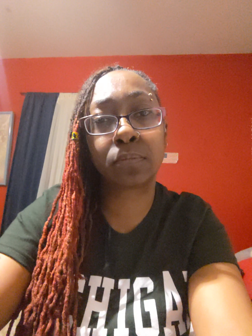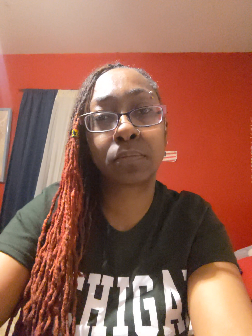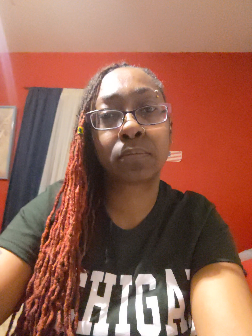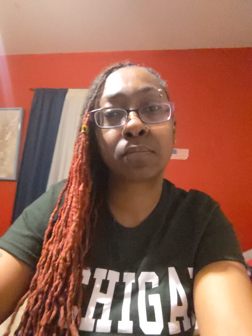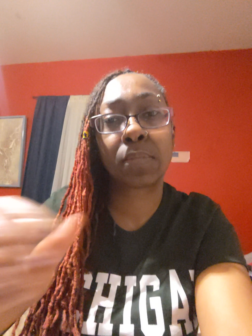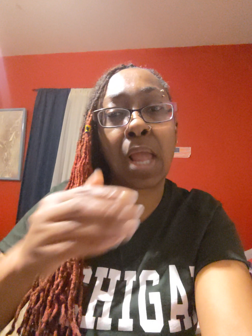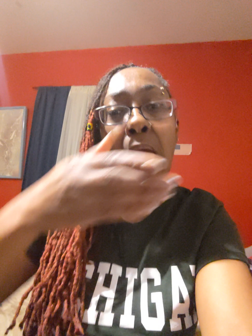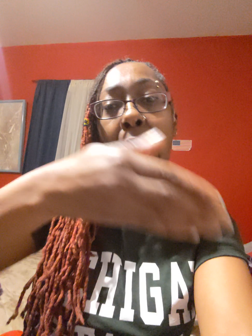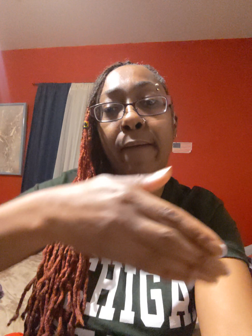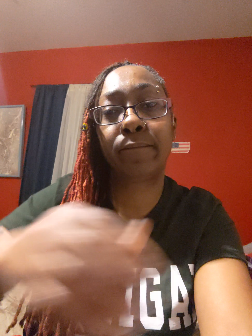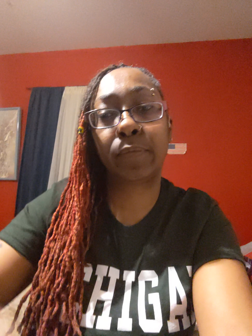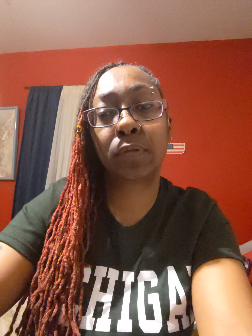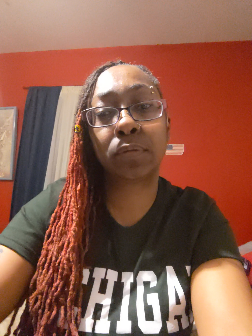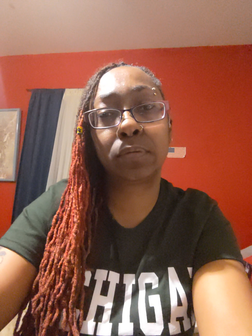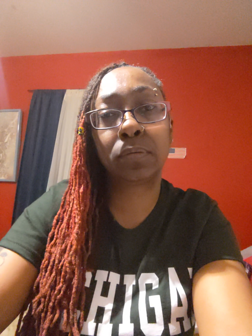after